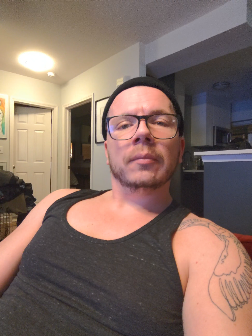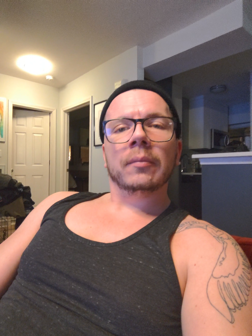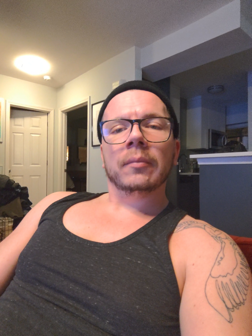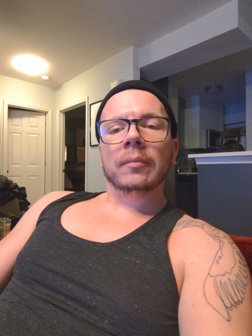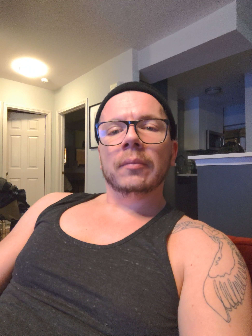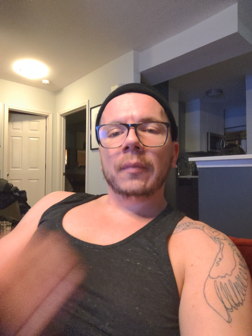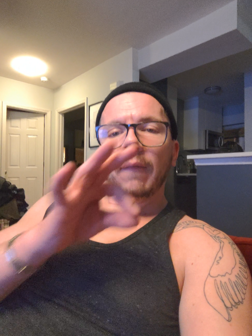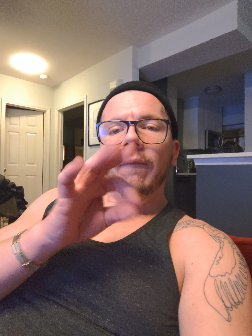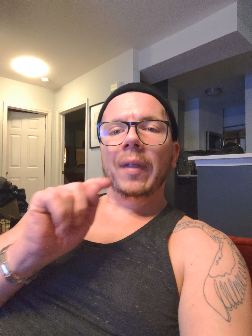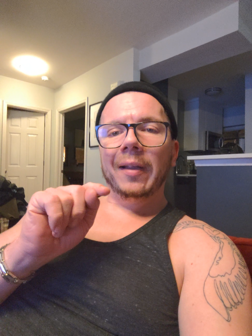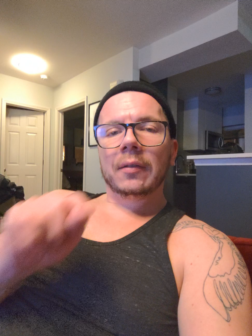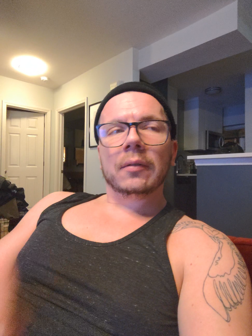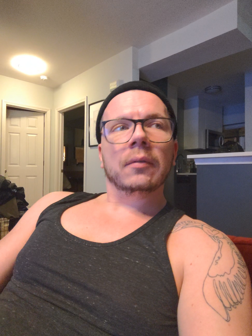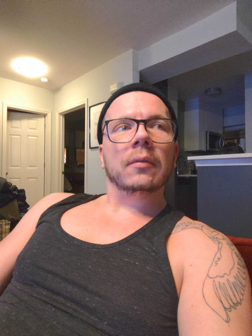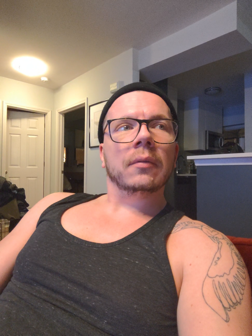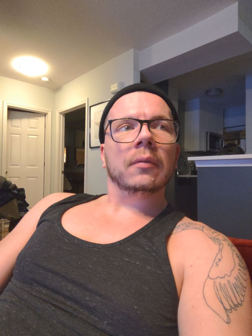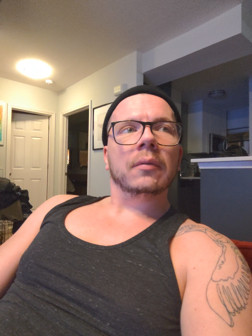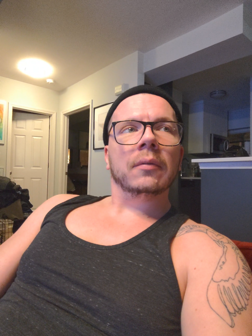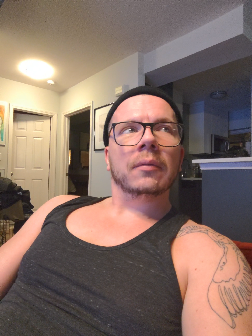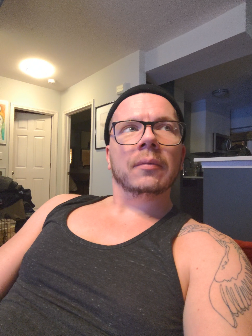feet